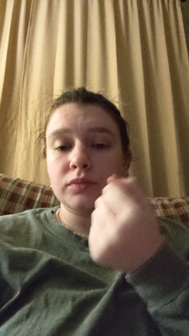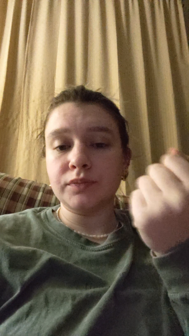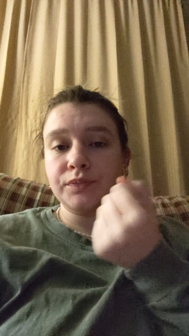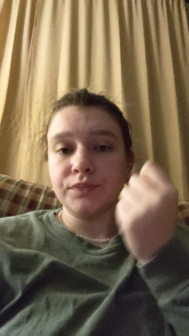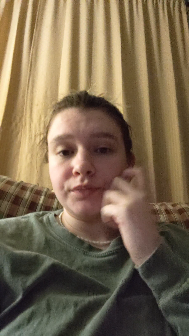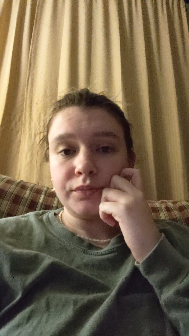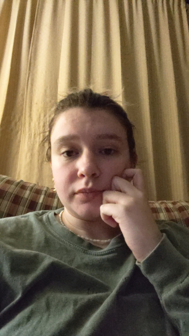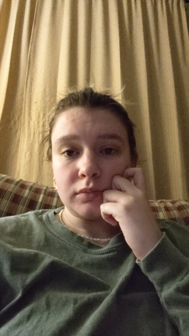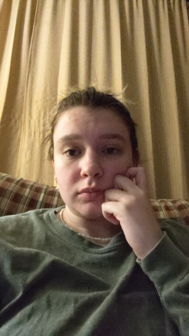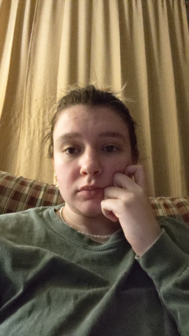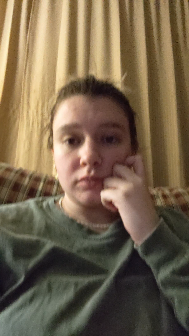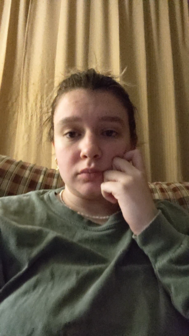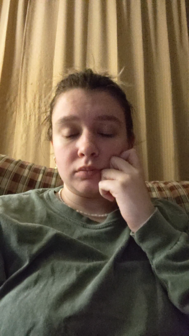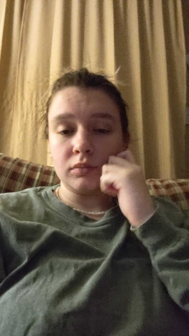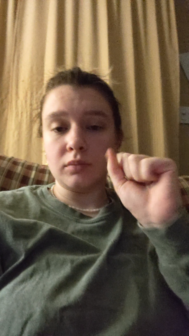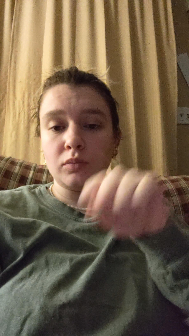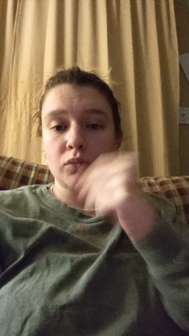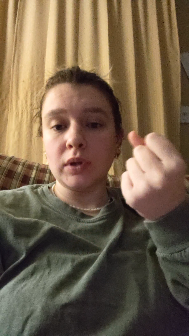break